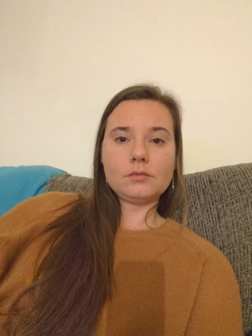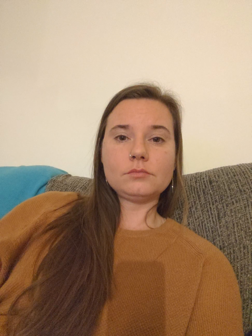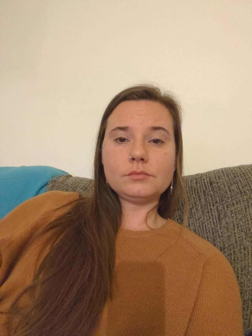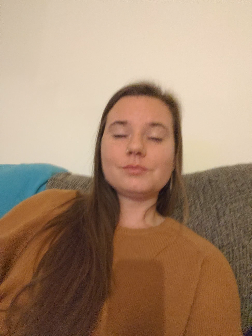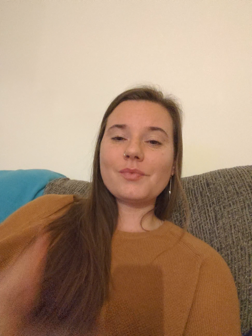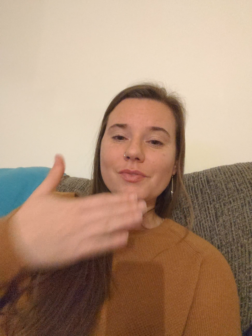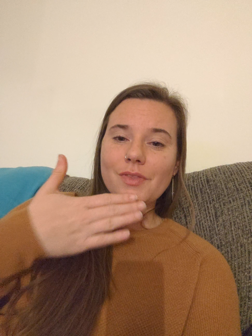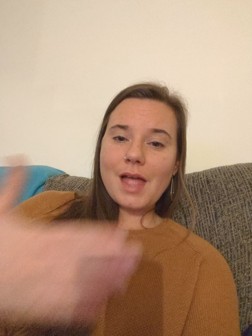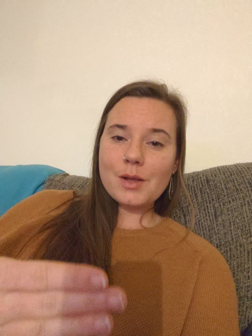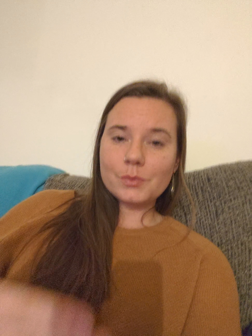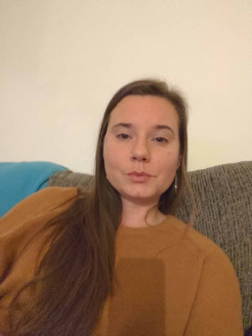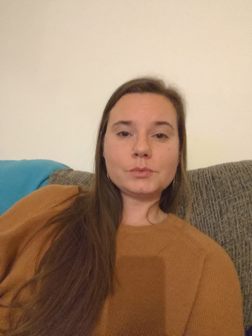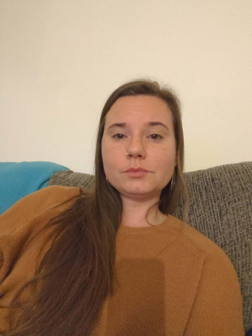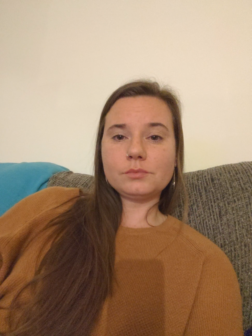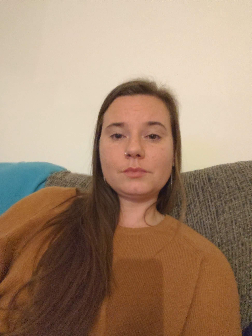thank you